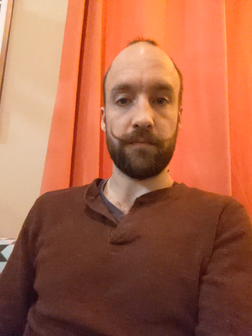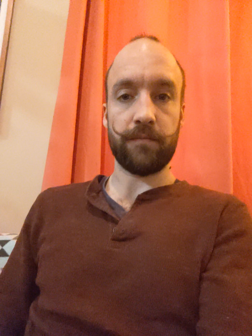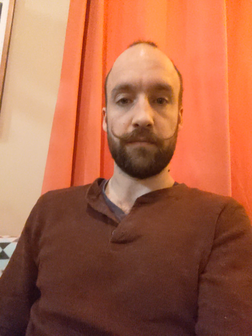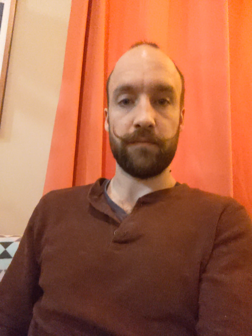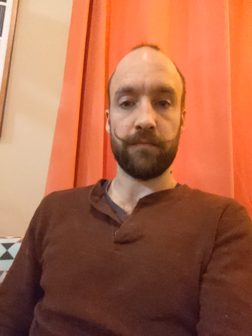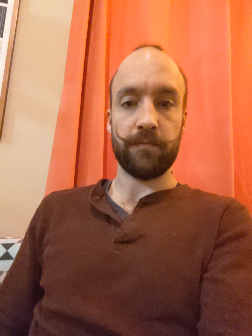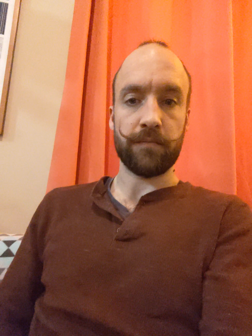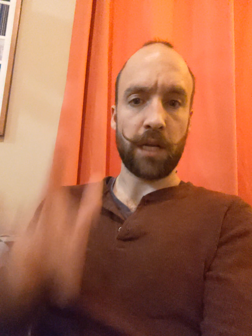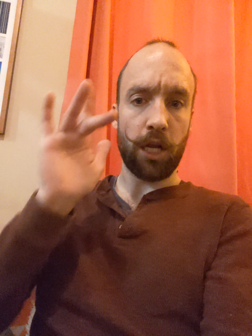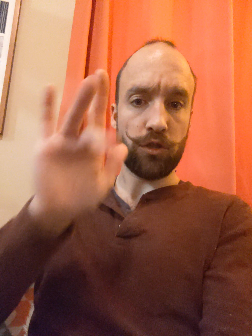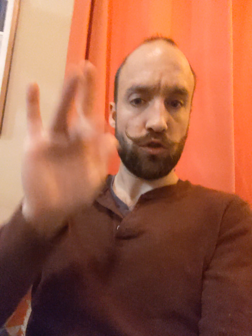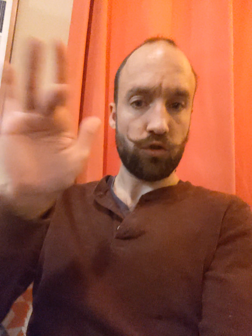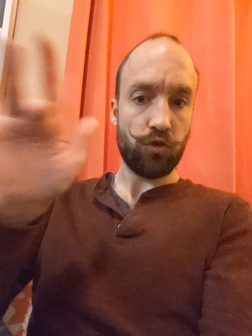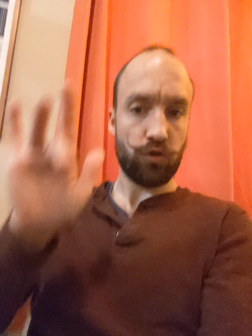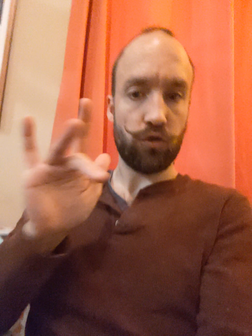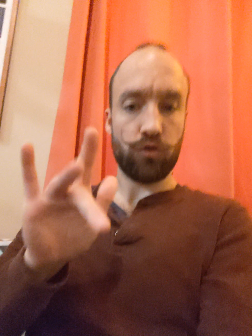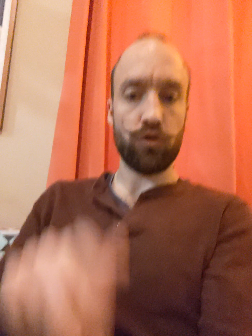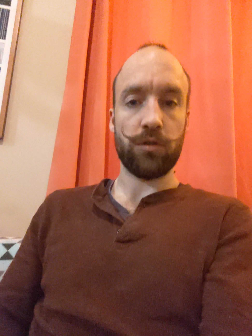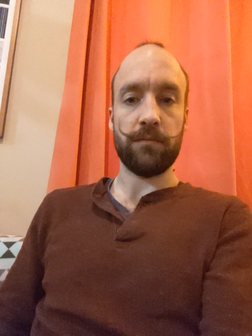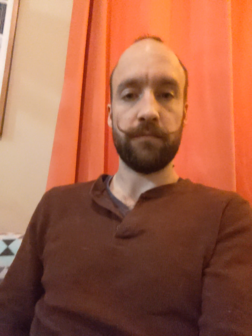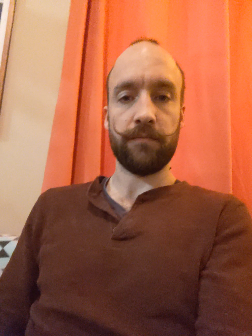touch